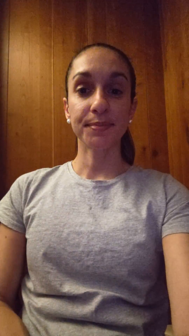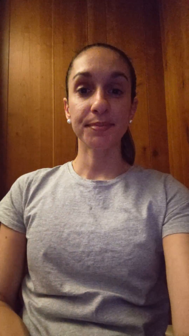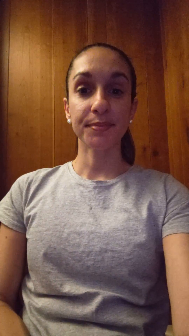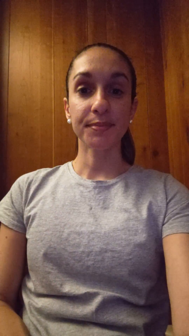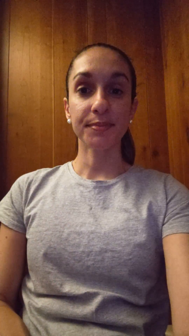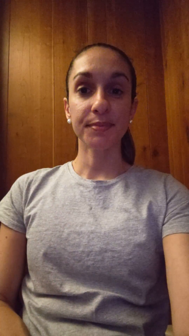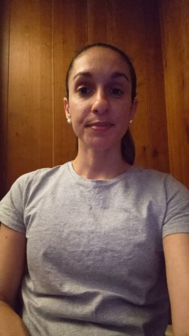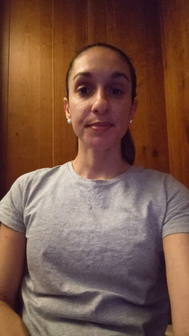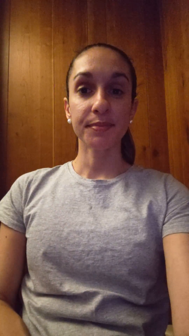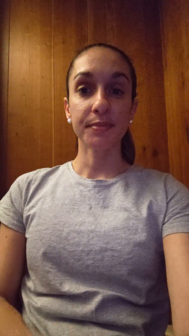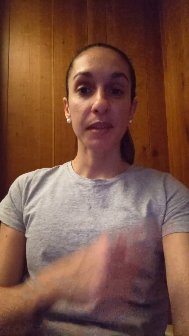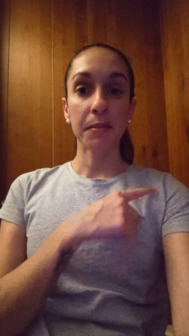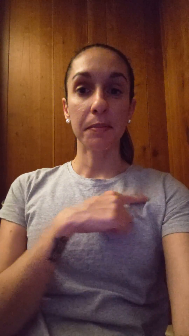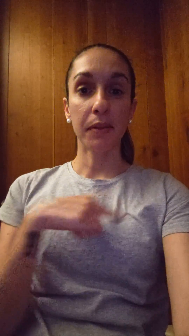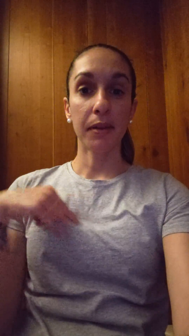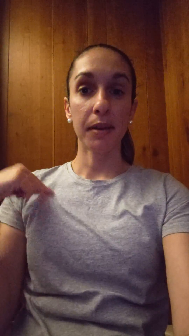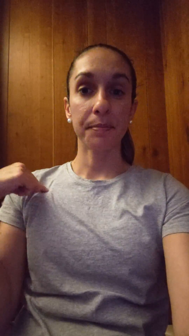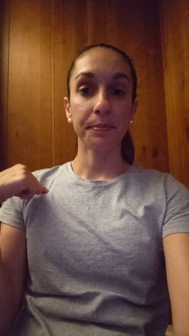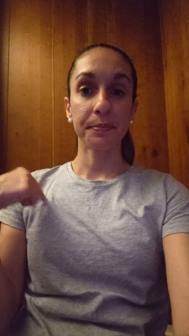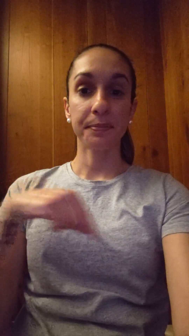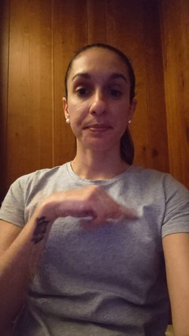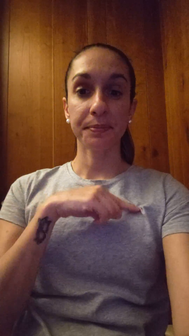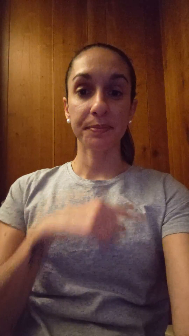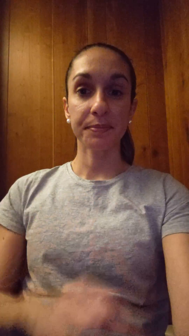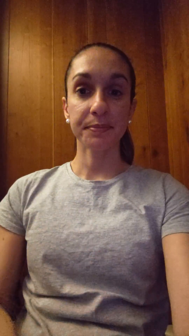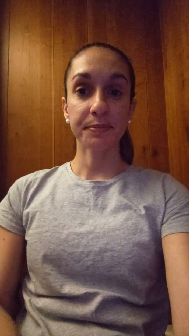bib